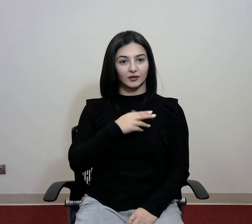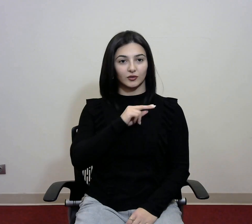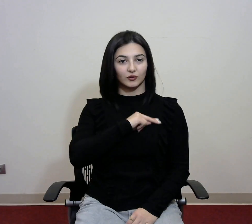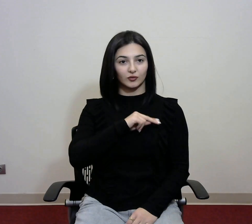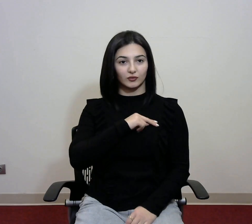iş